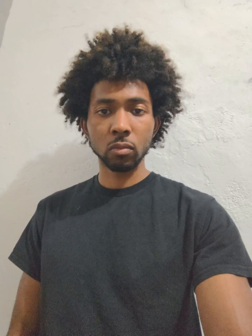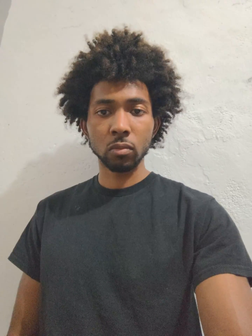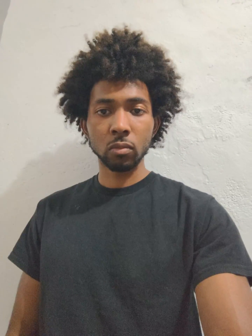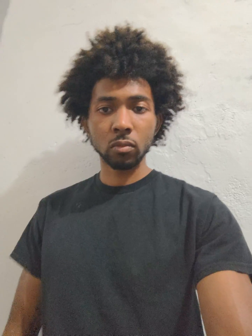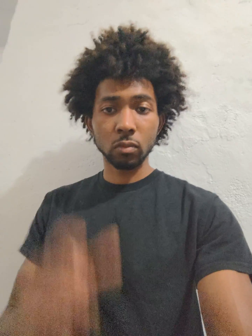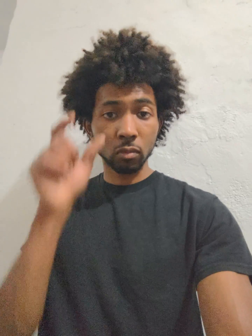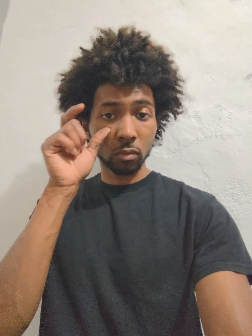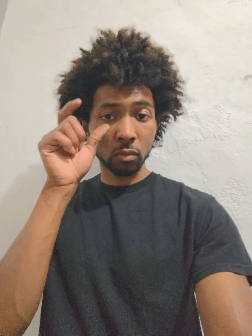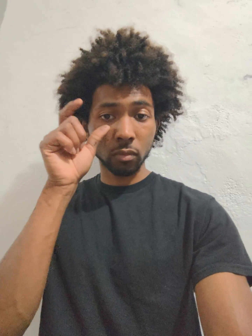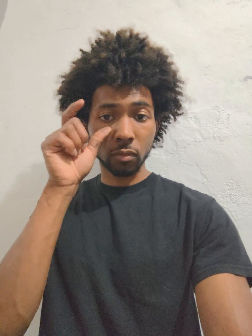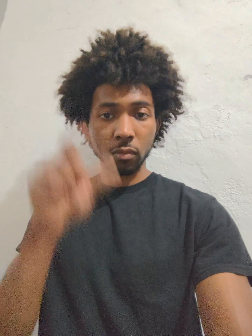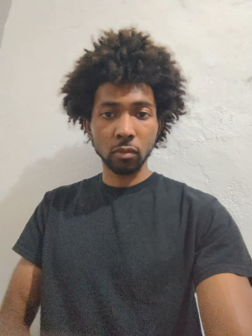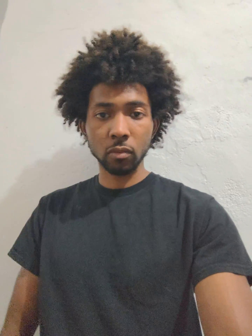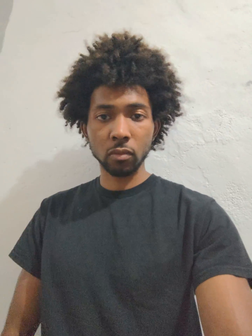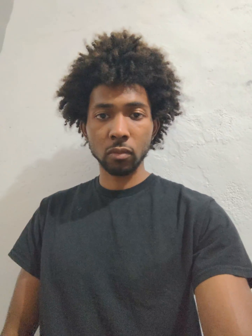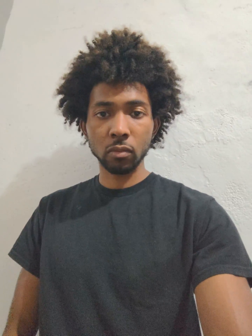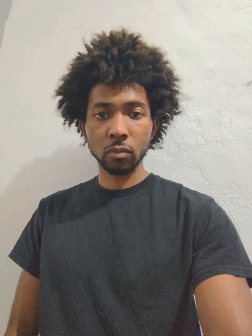glasses